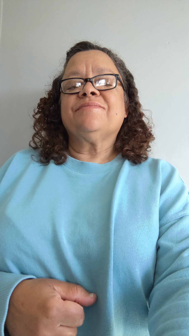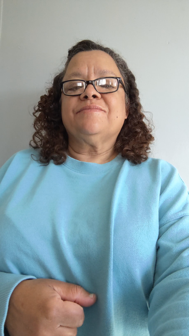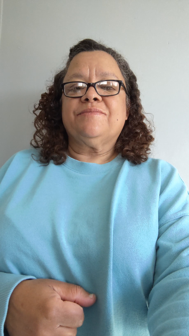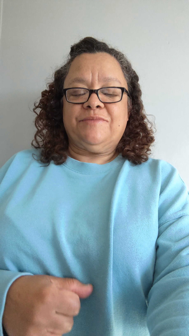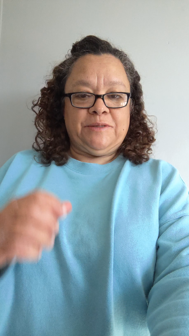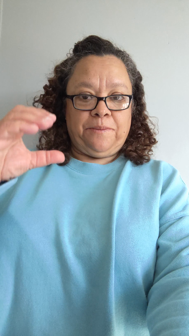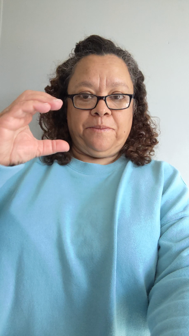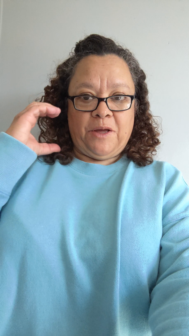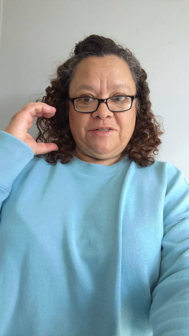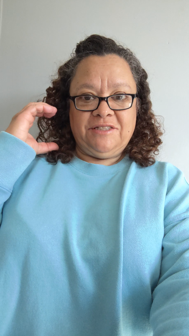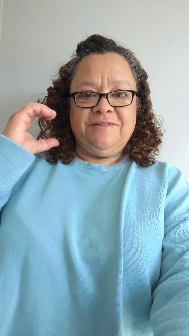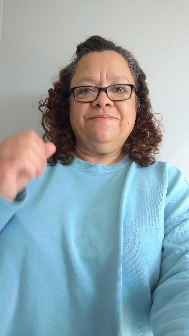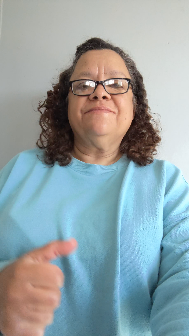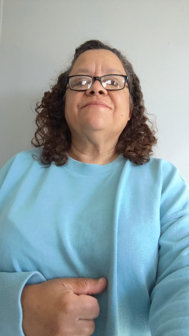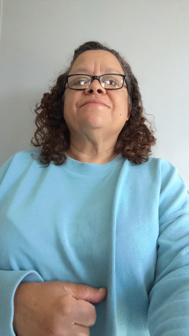bus